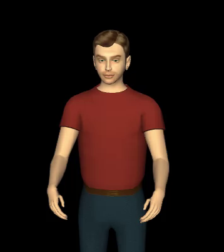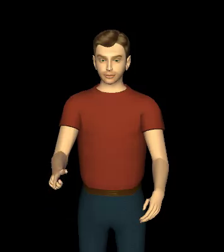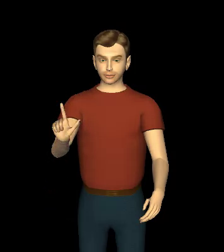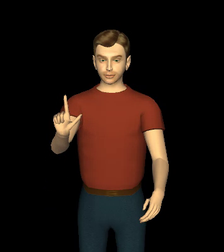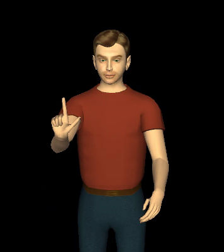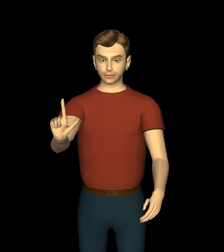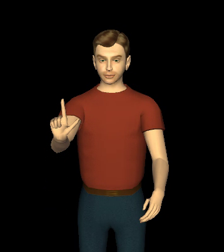2